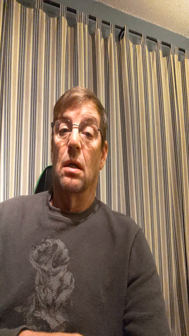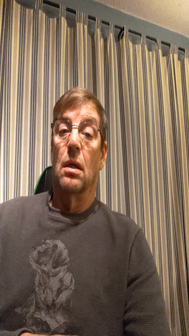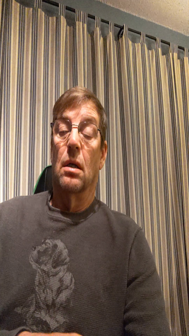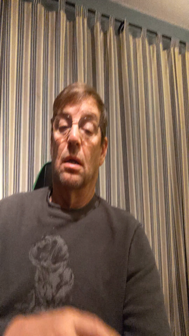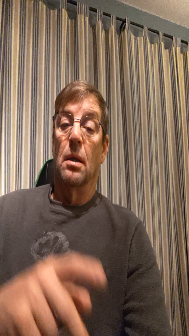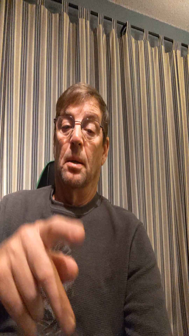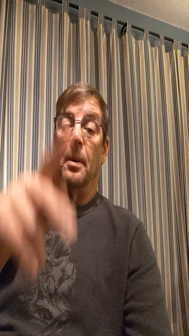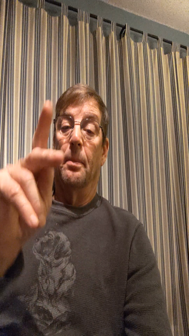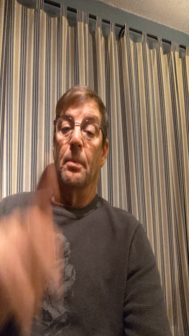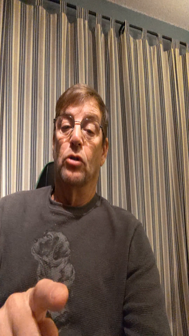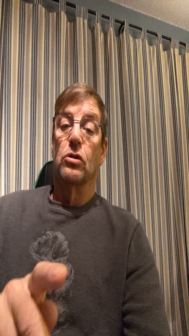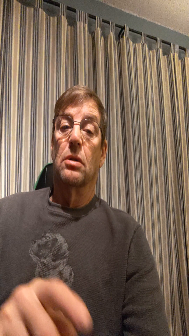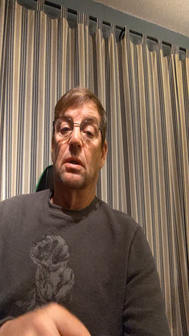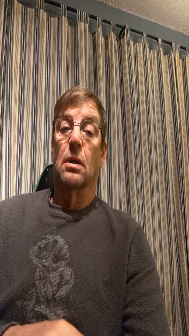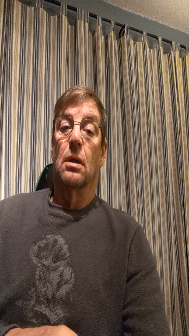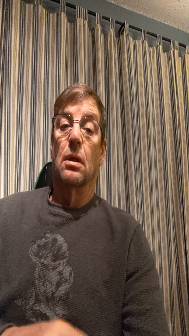person